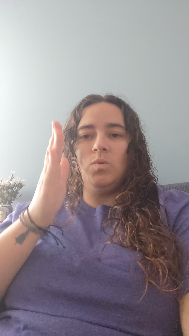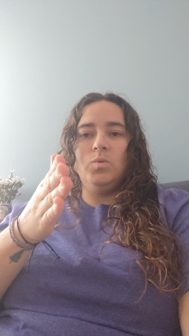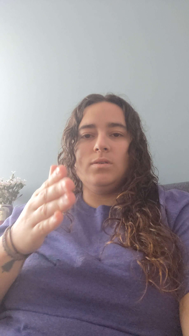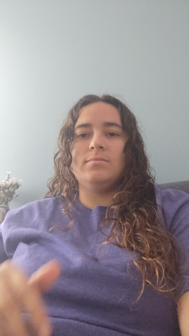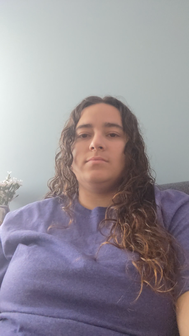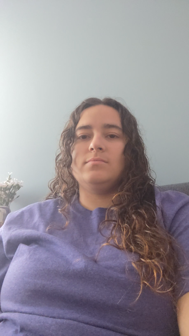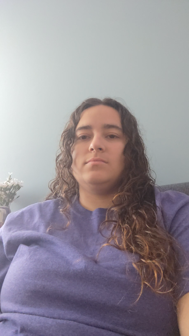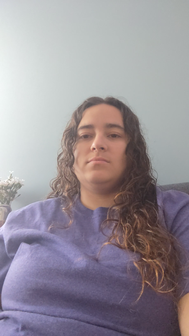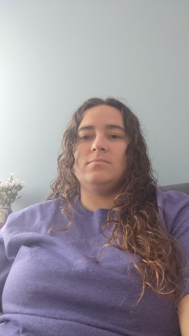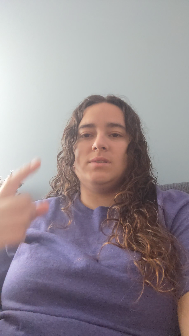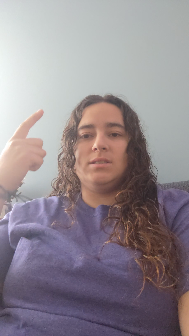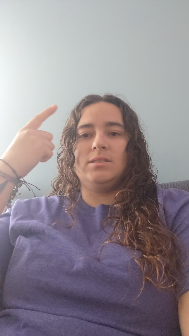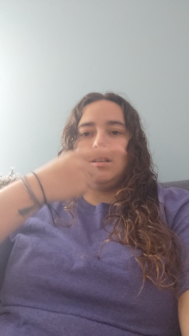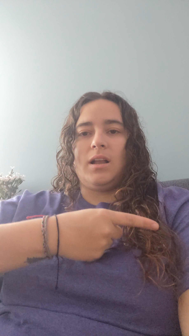day